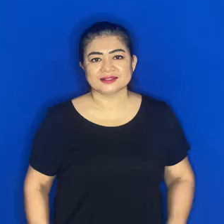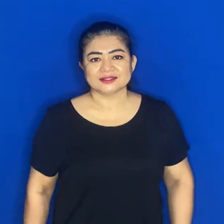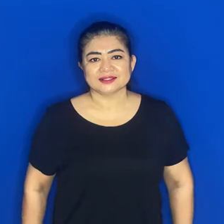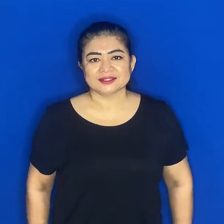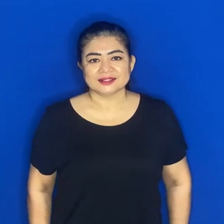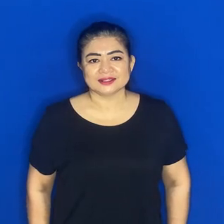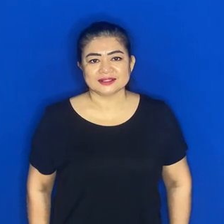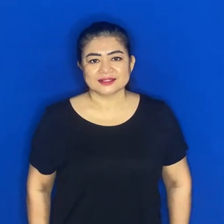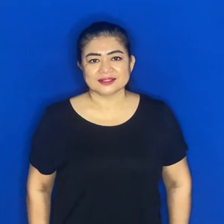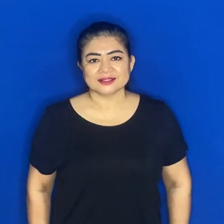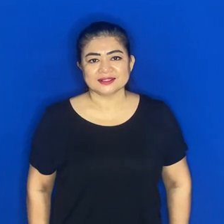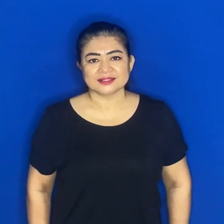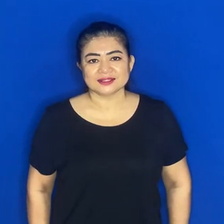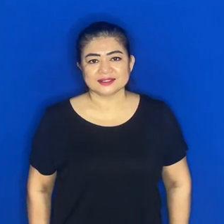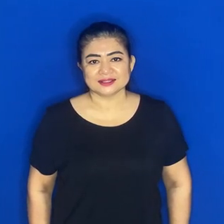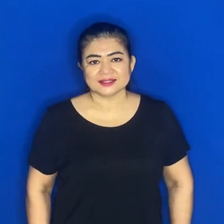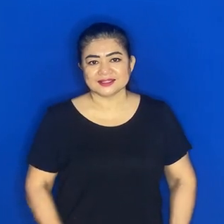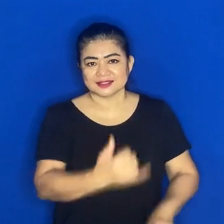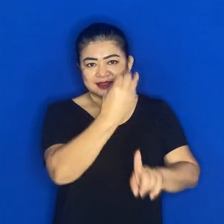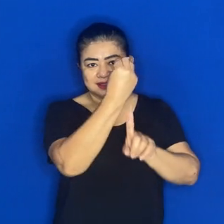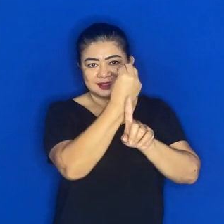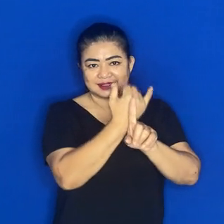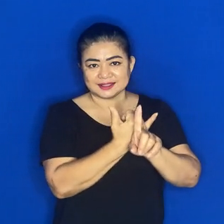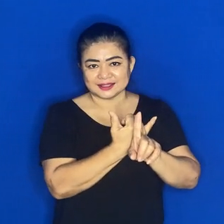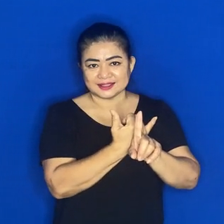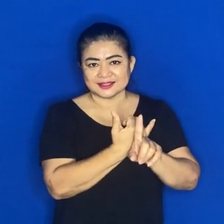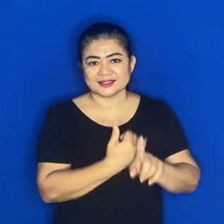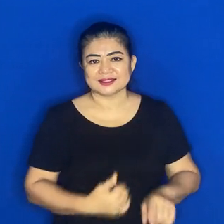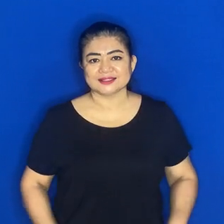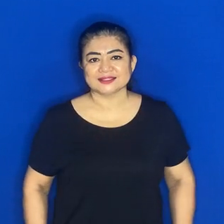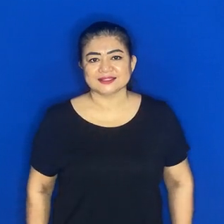may